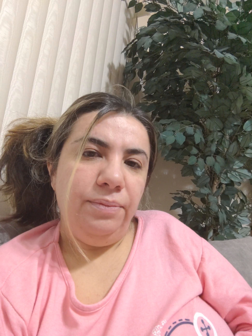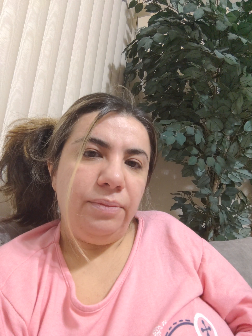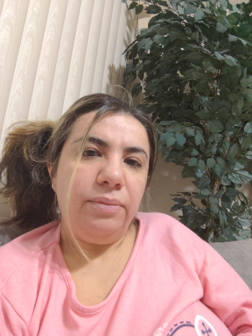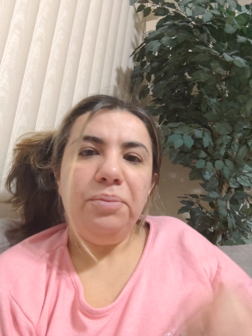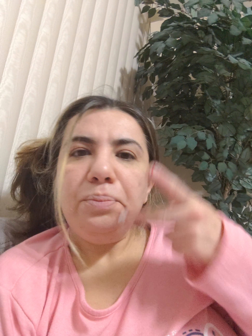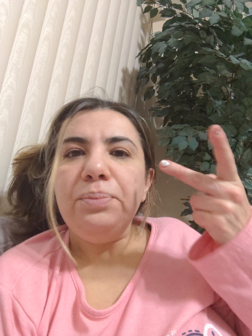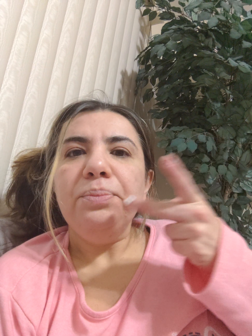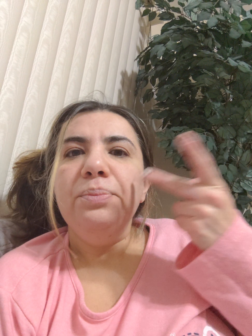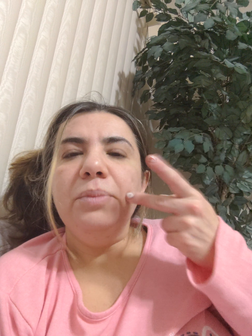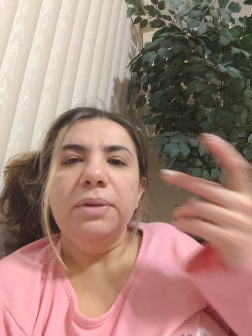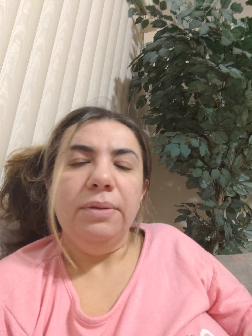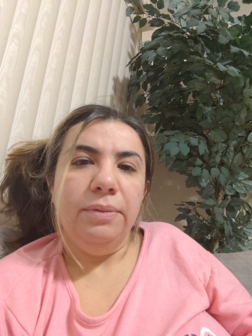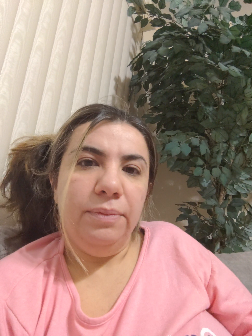kitty